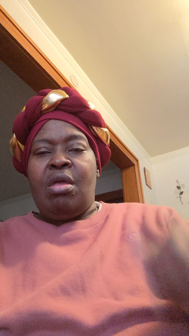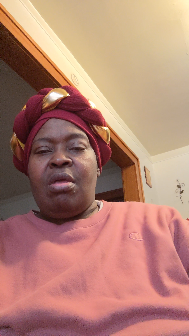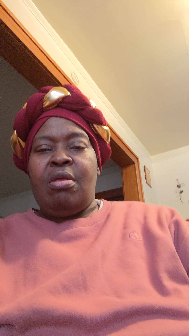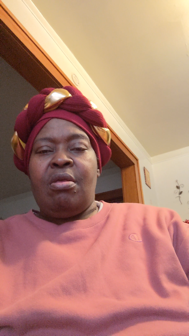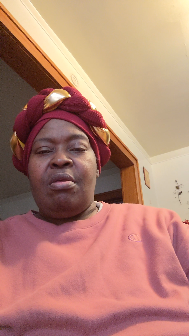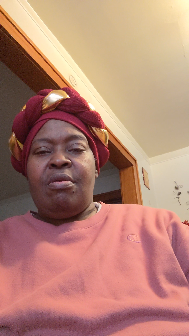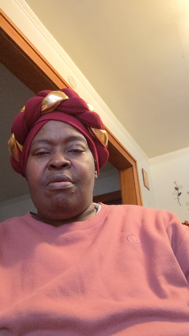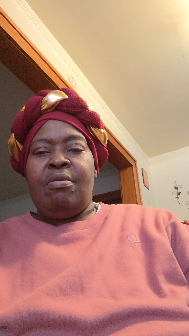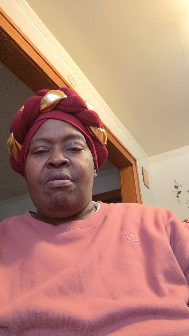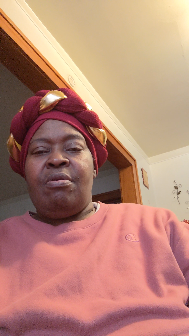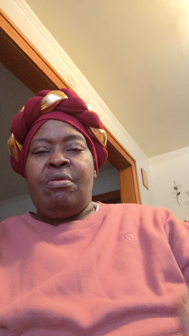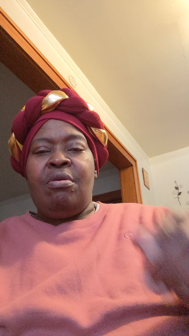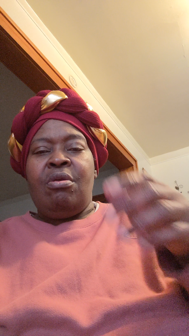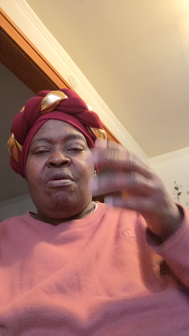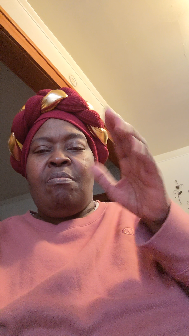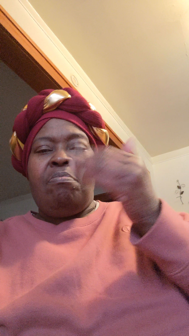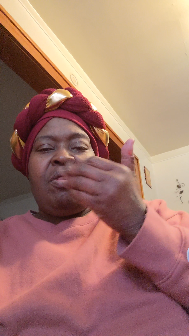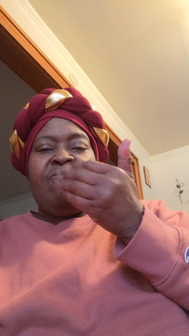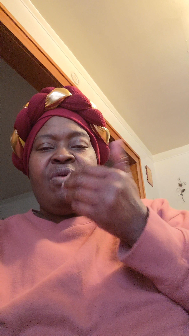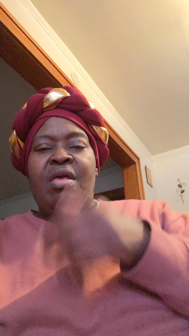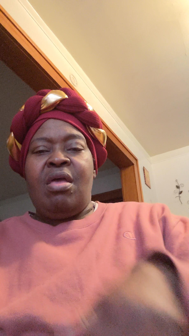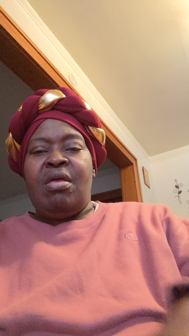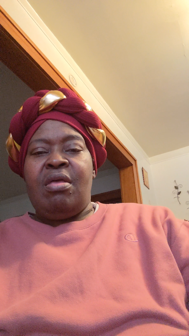butterfly